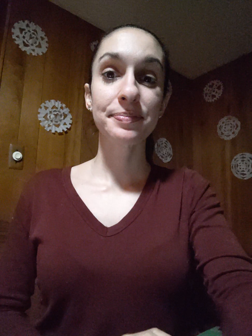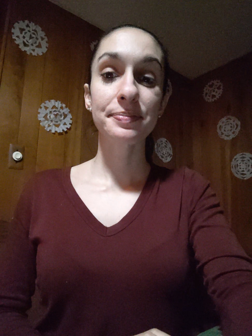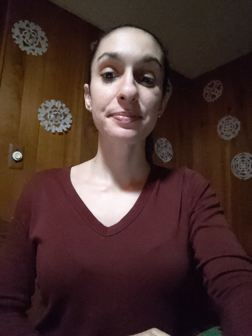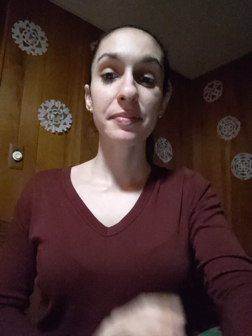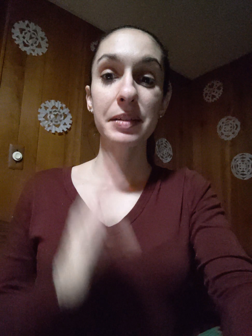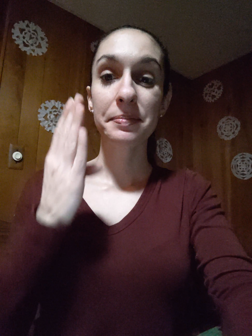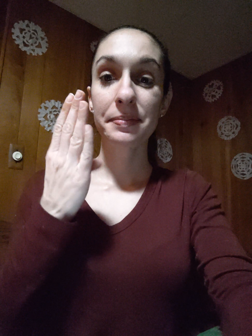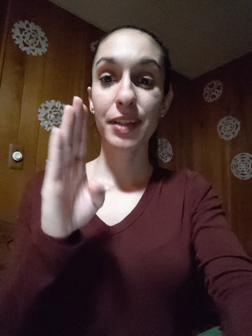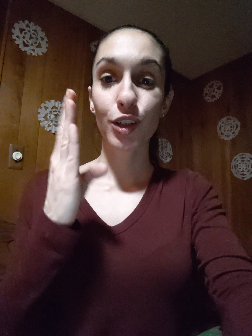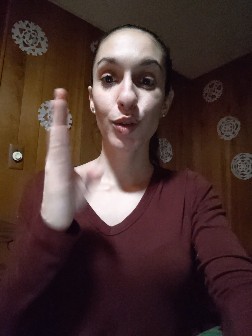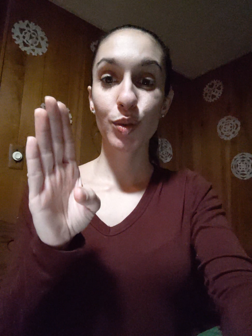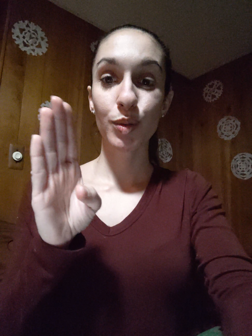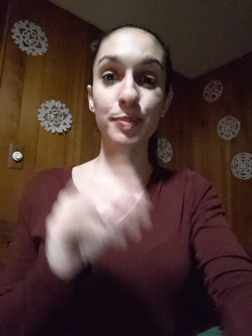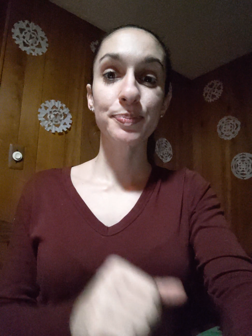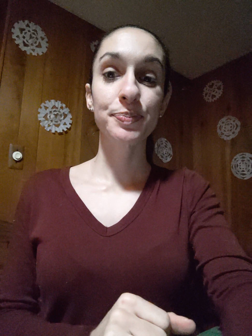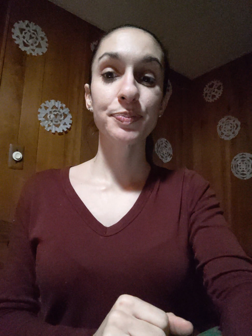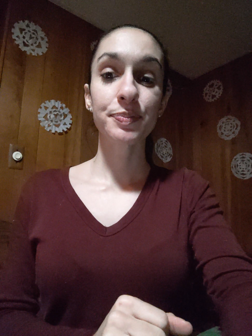blue